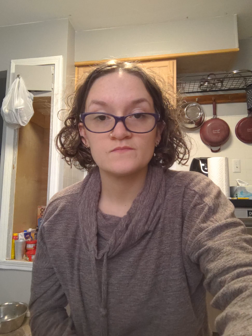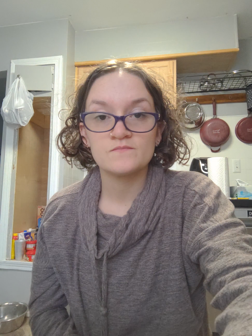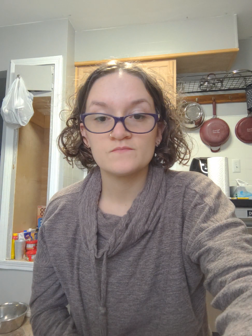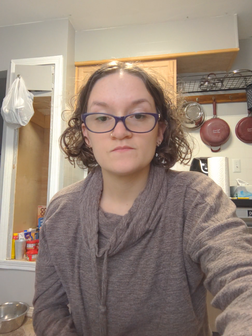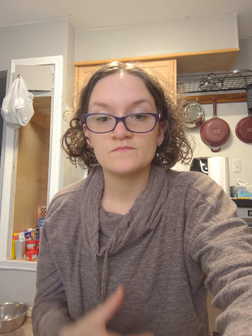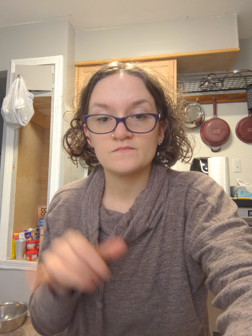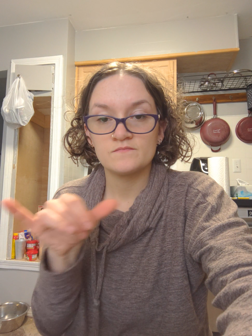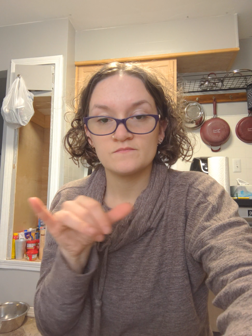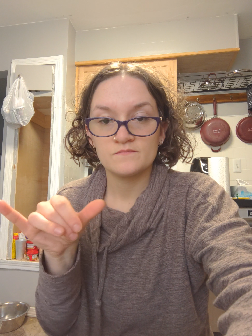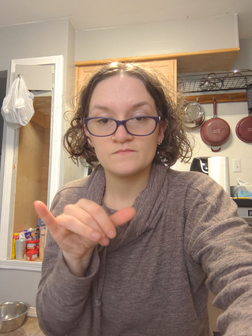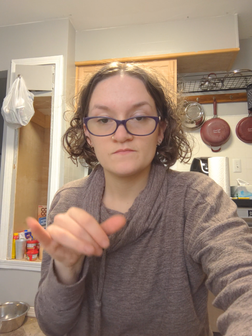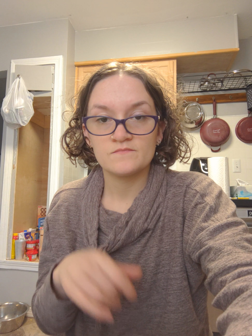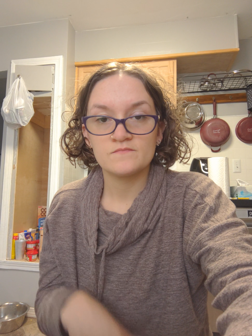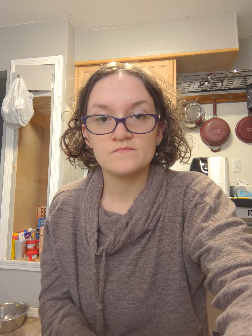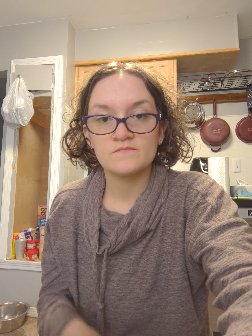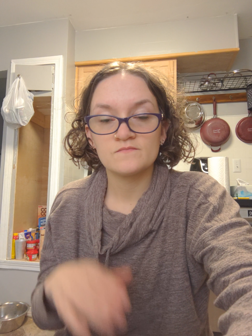like